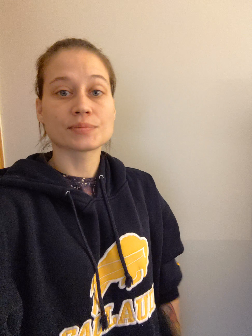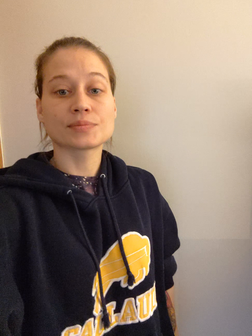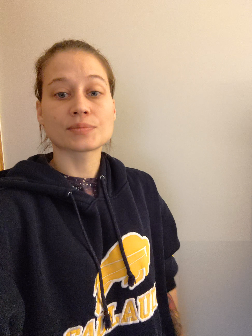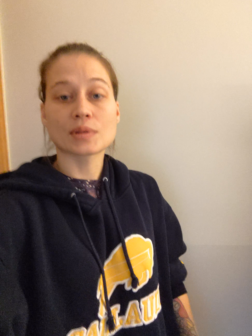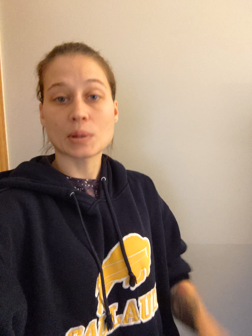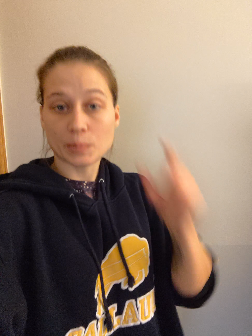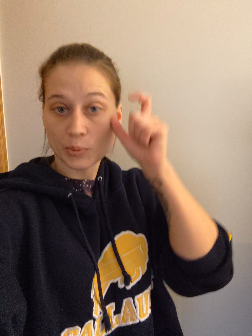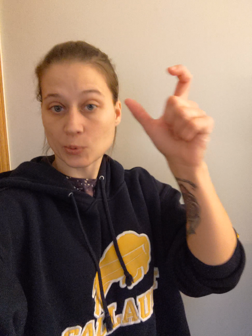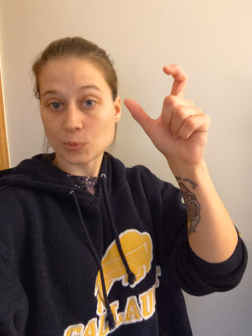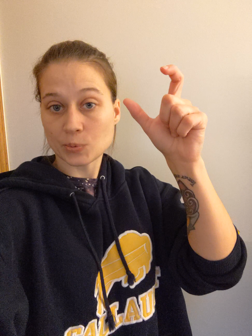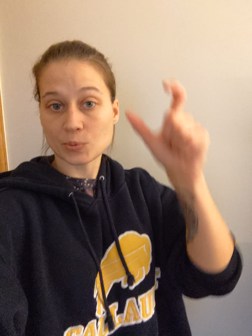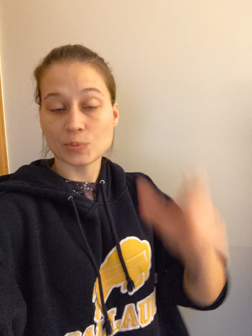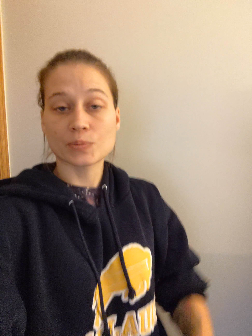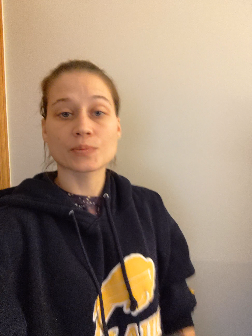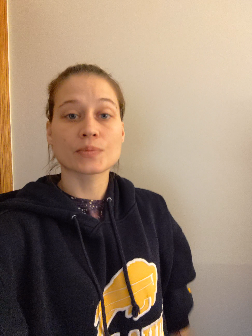moon